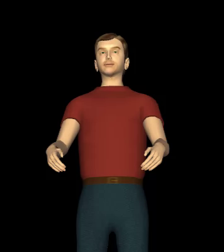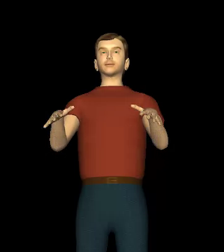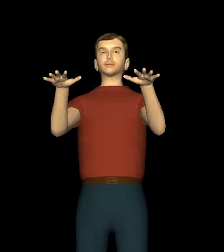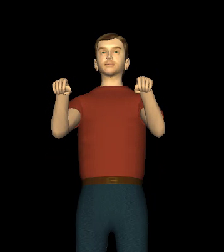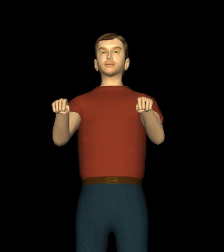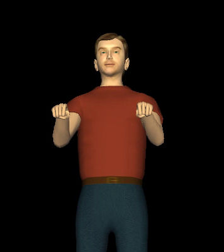مشغول